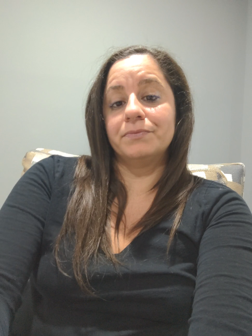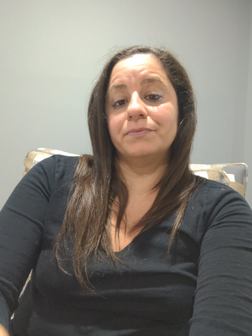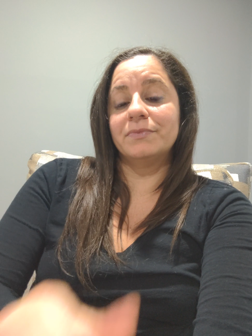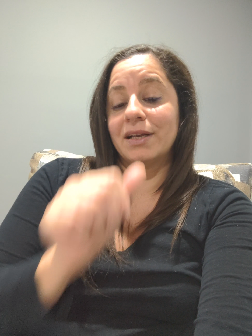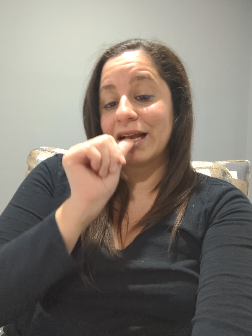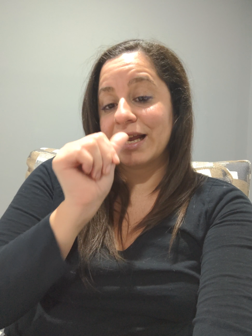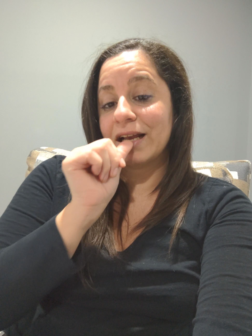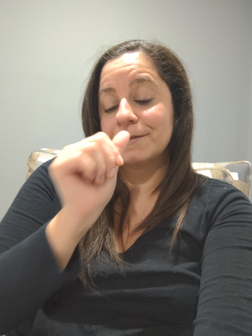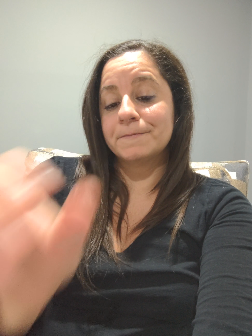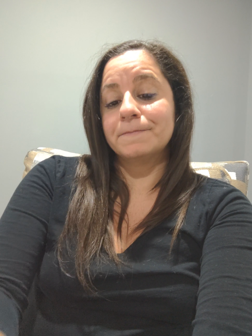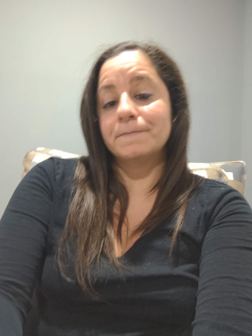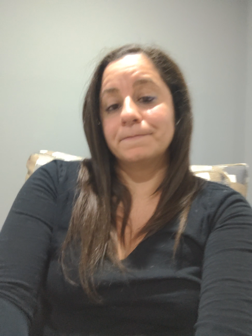nuts